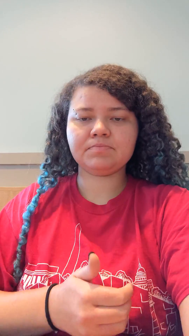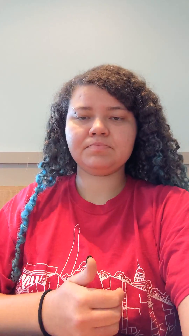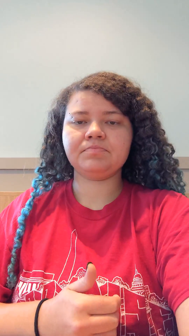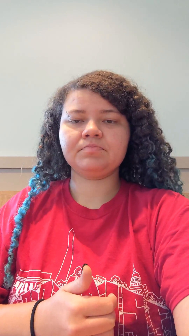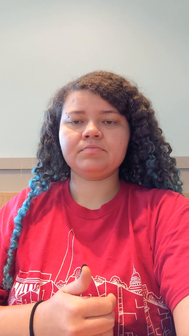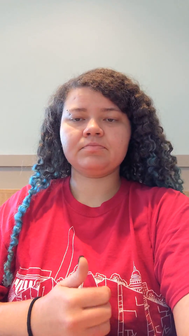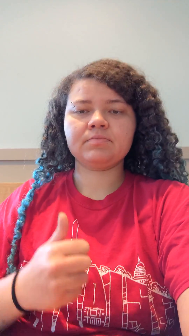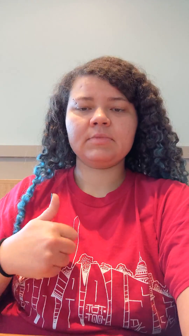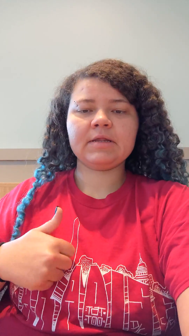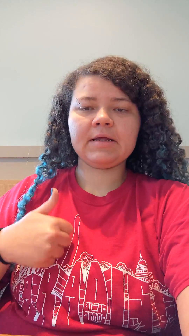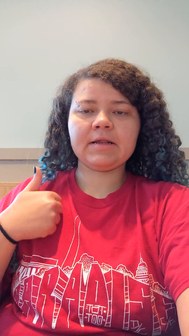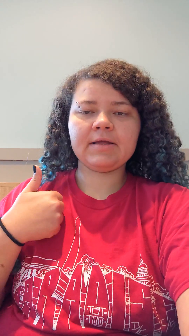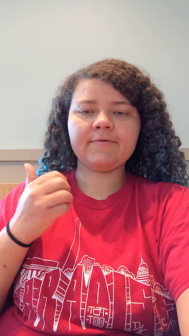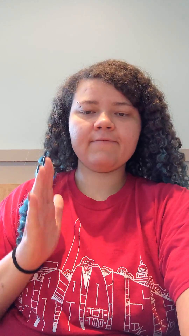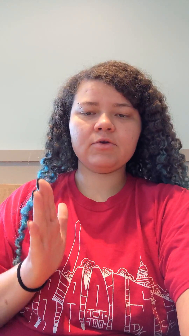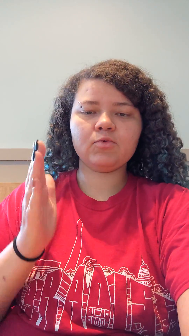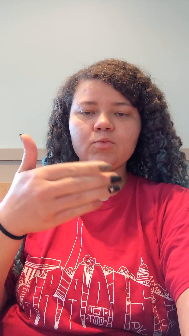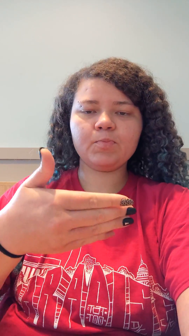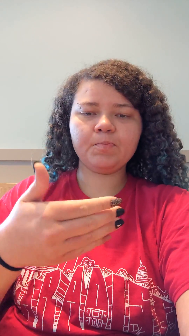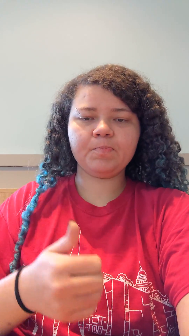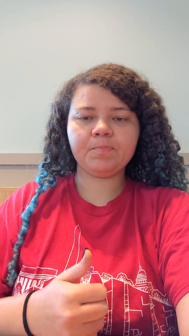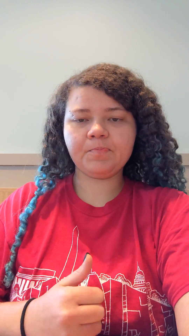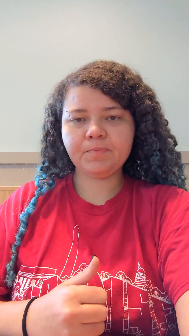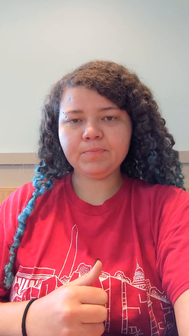living room